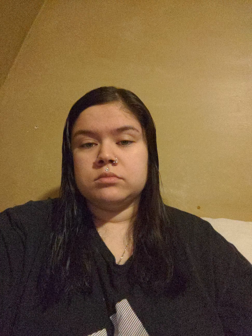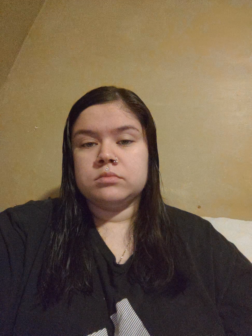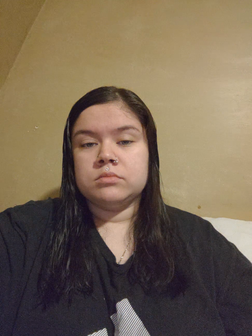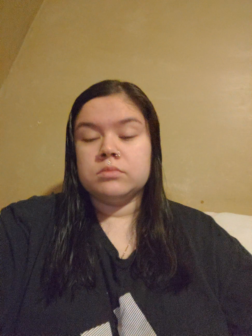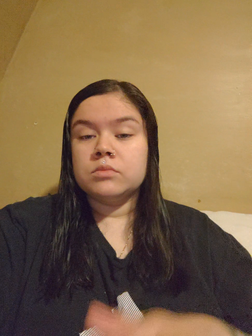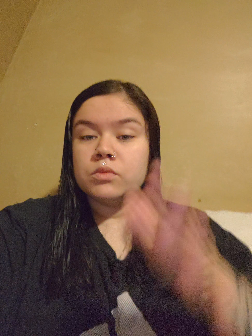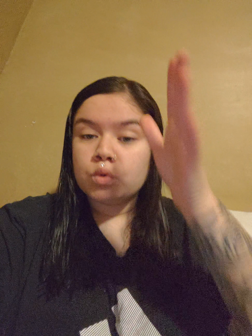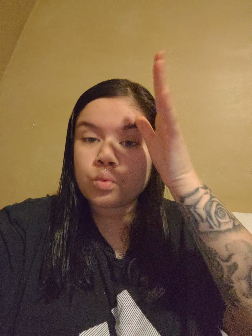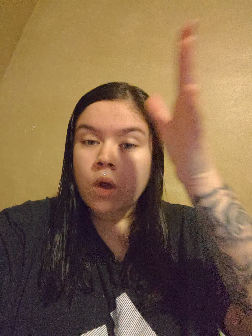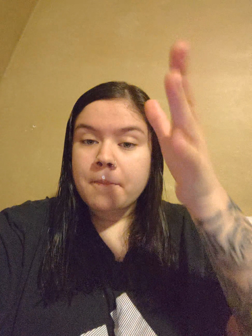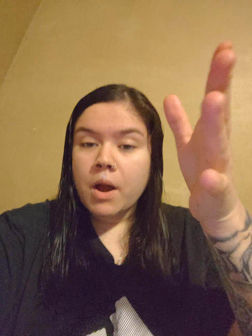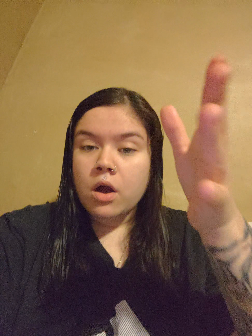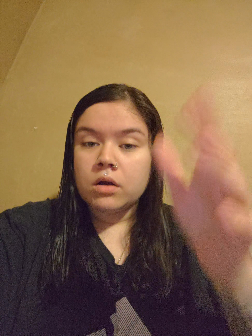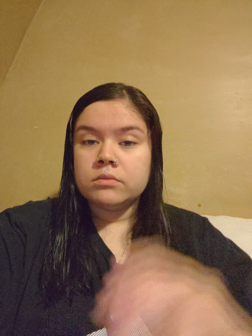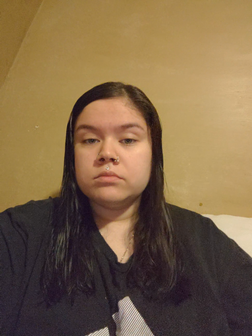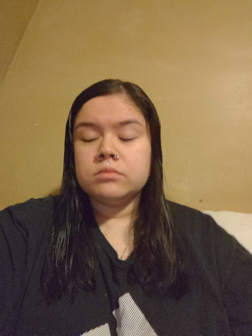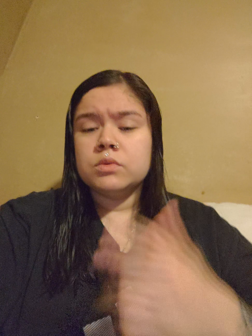grandpa